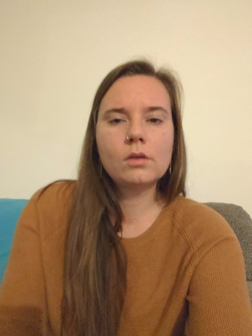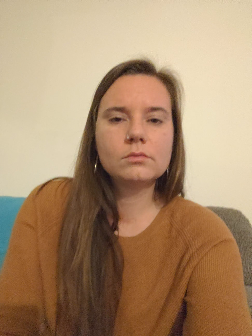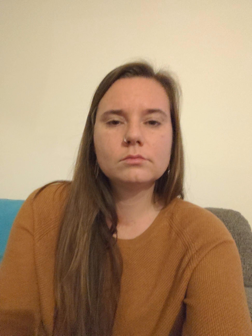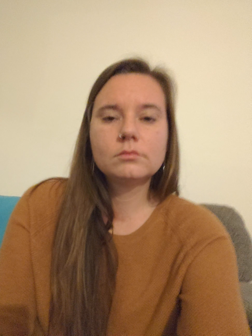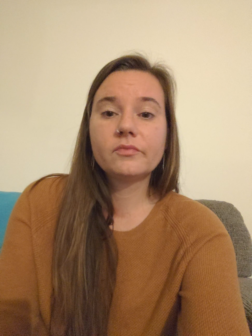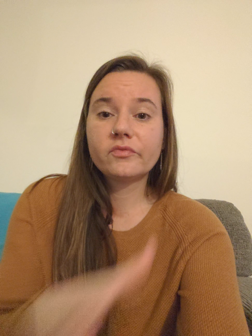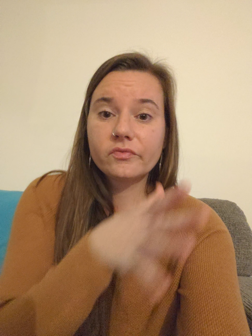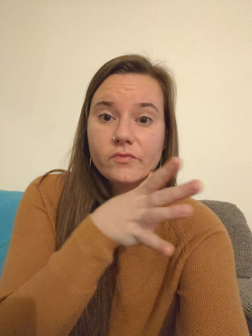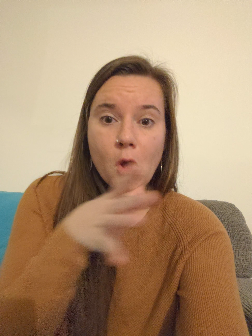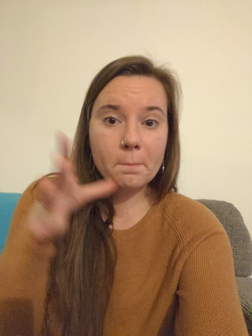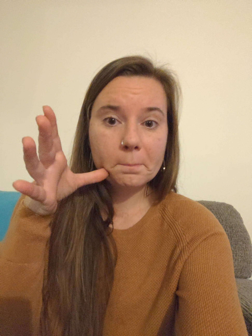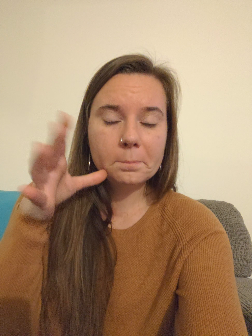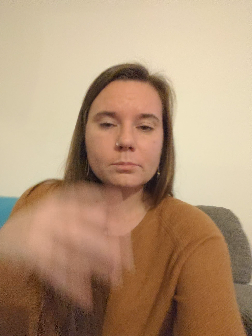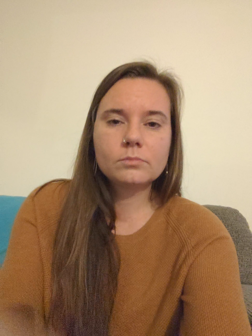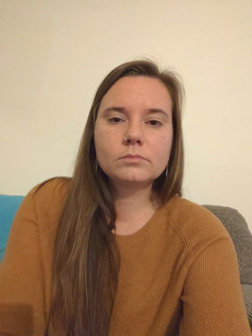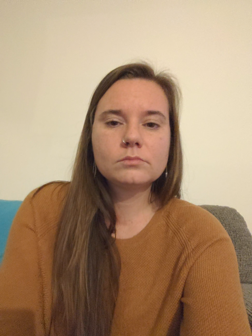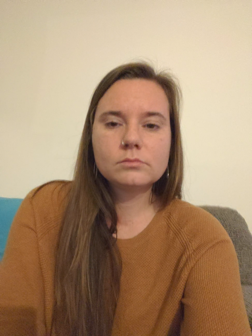farm